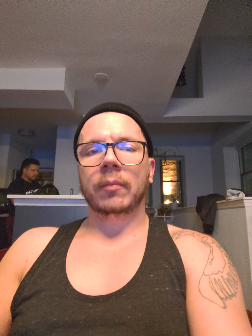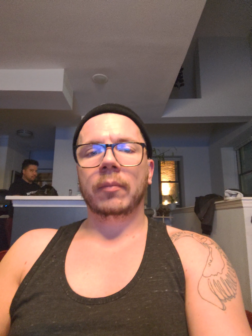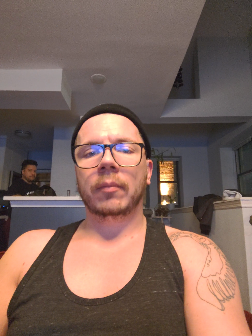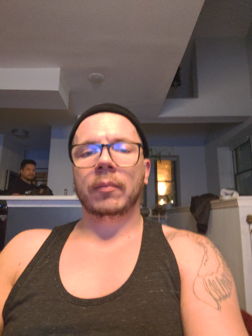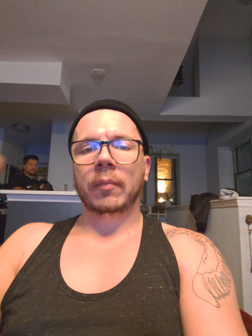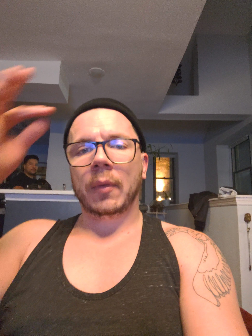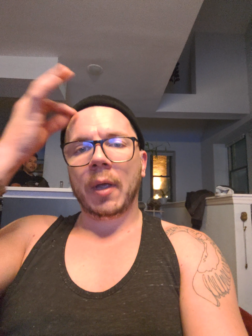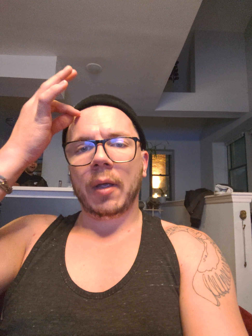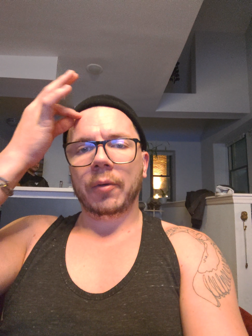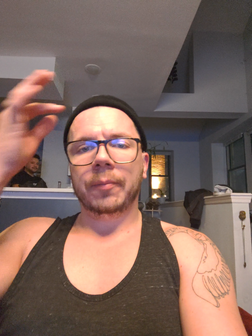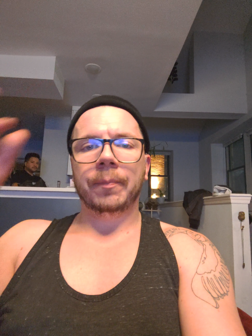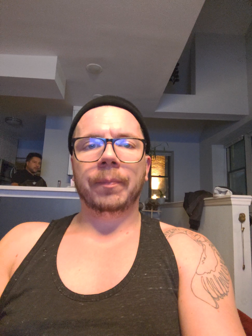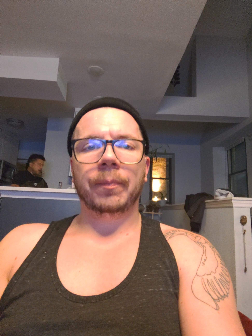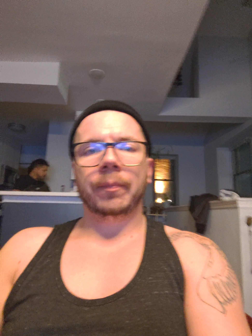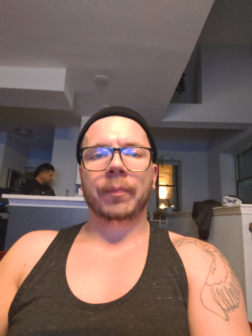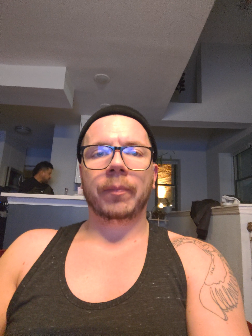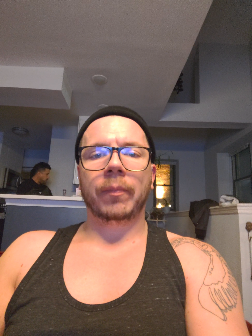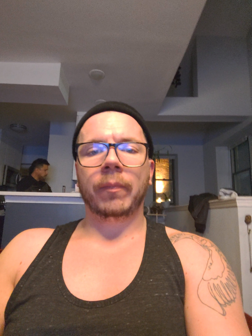hair